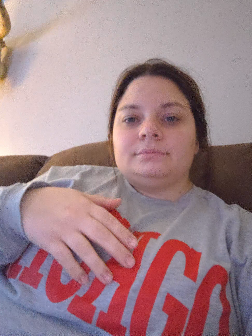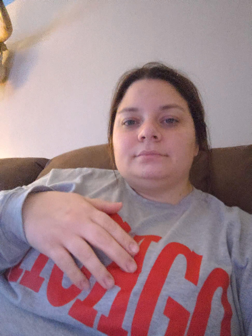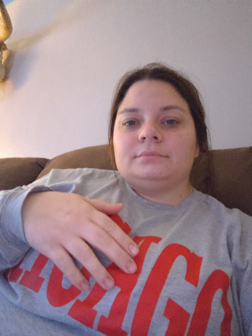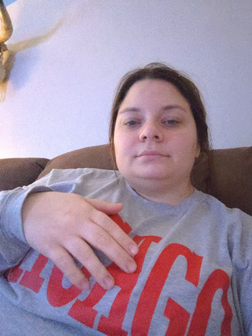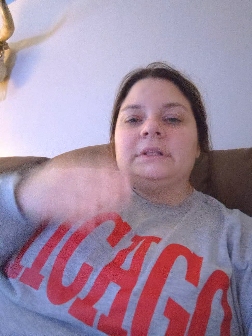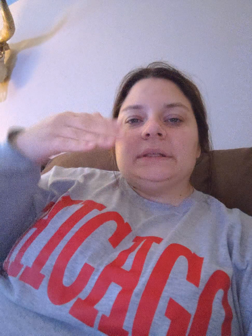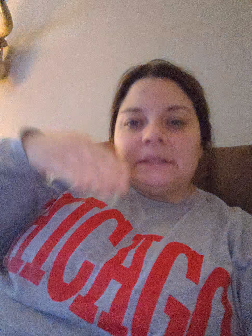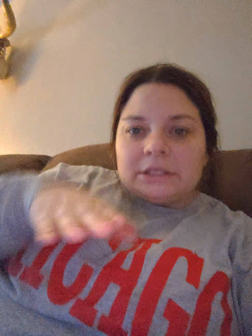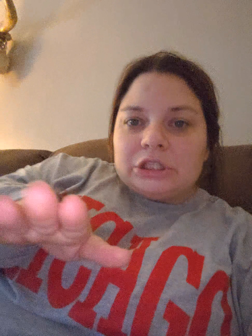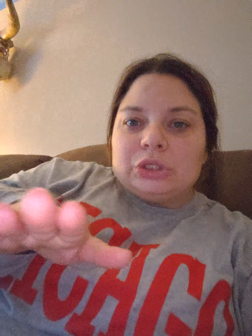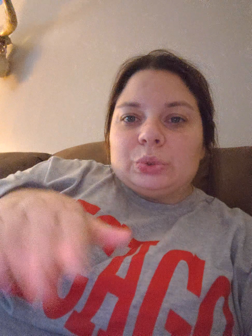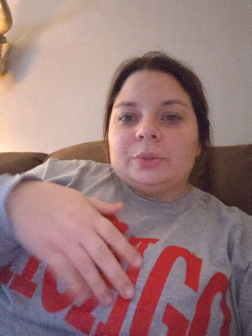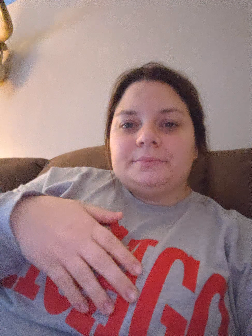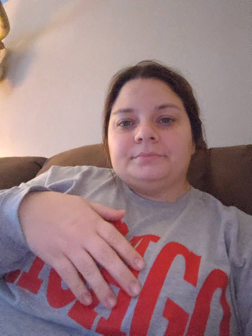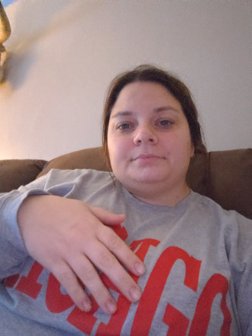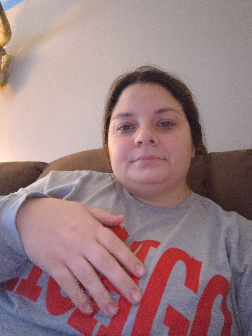into